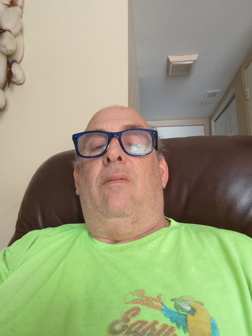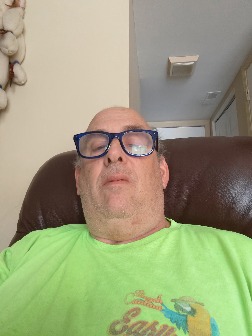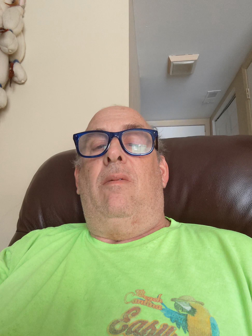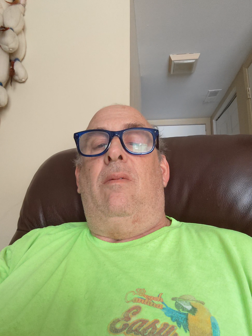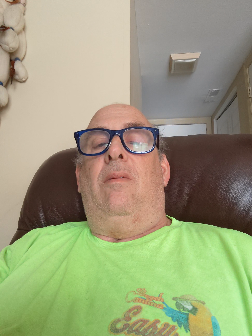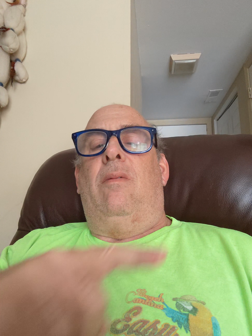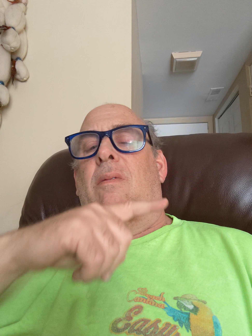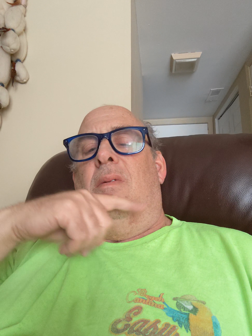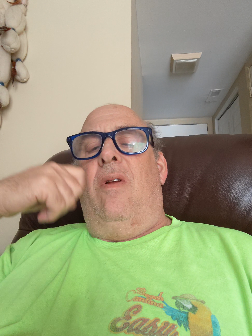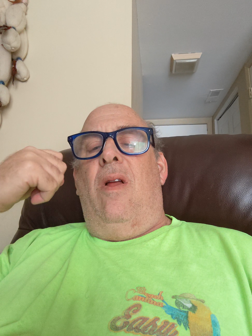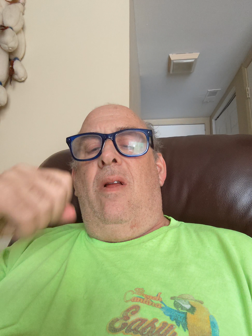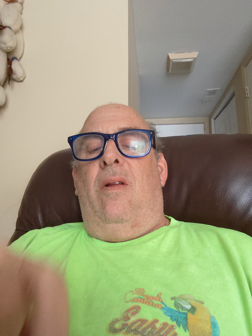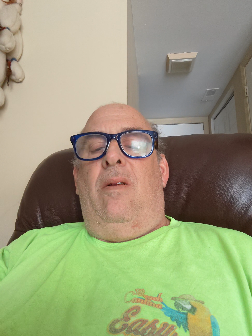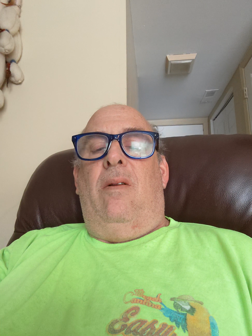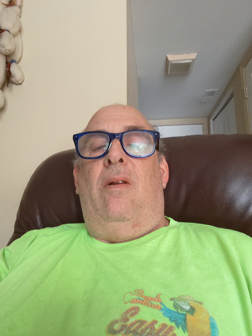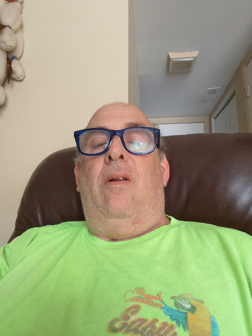dry